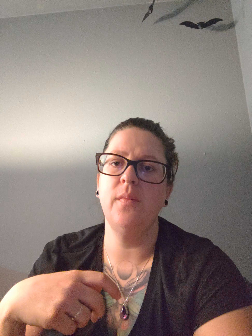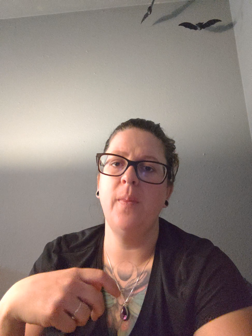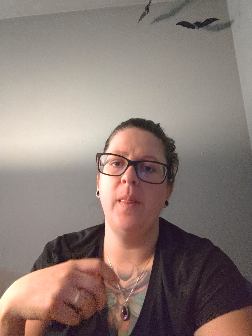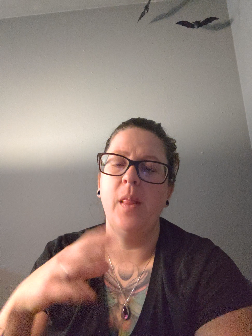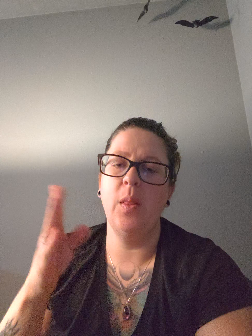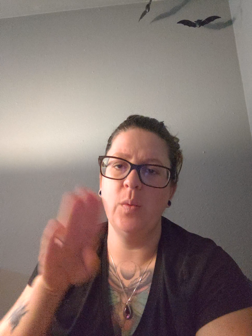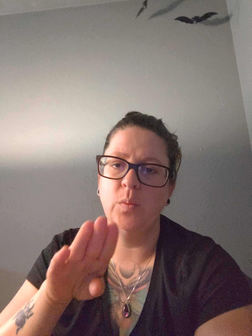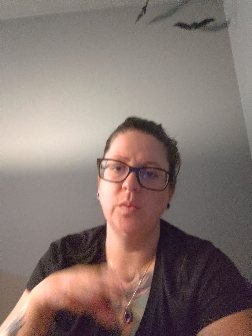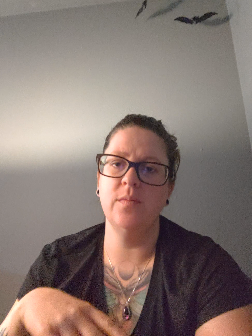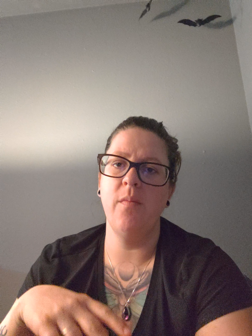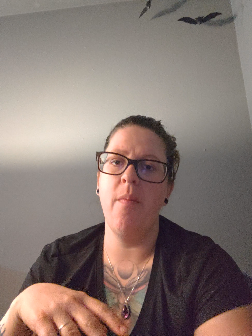close